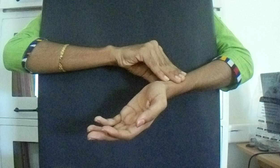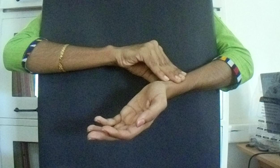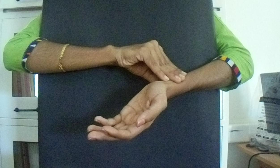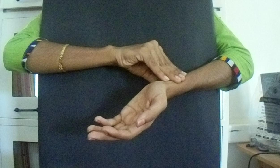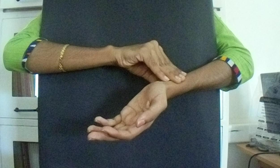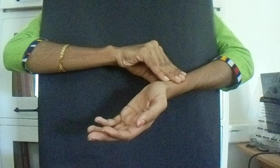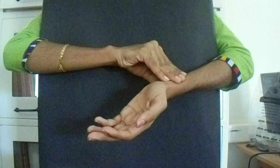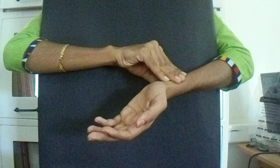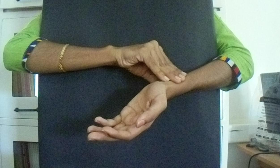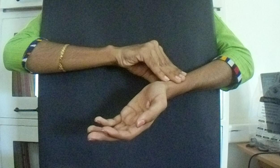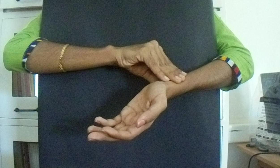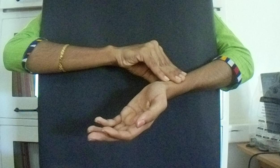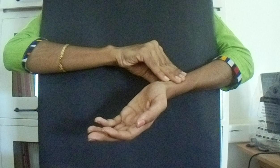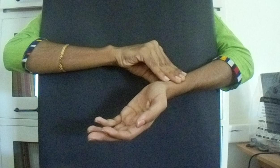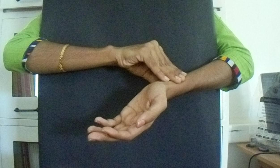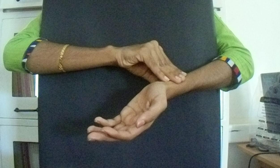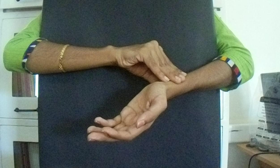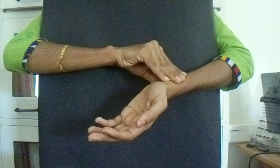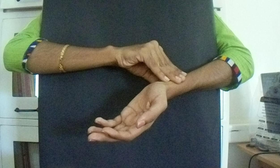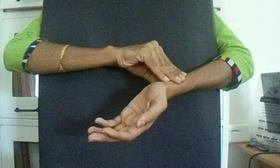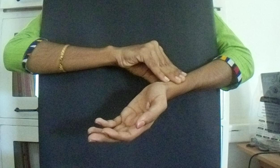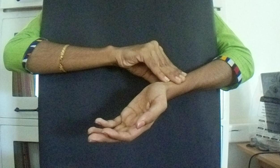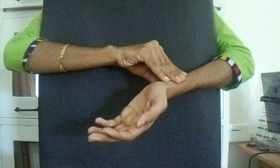doctor